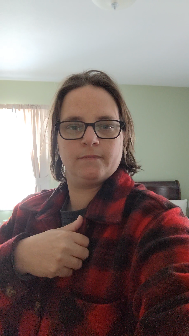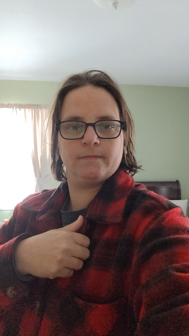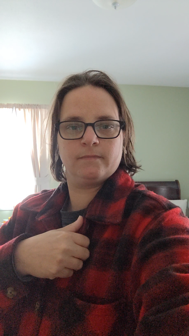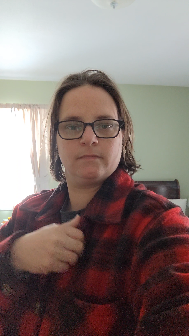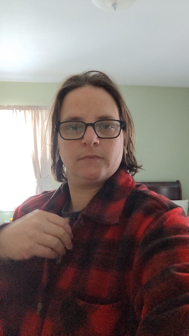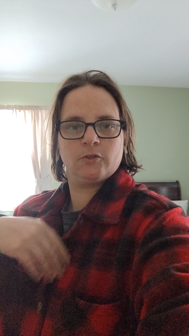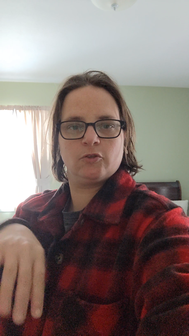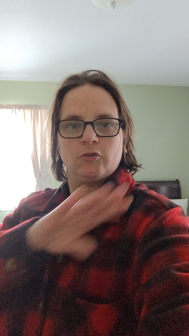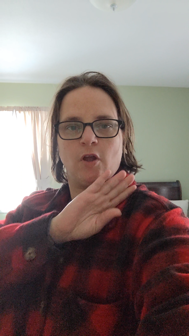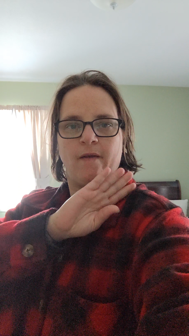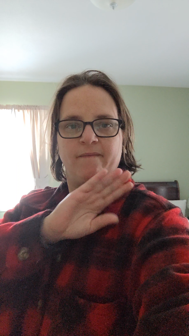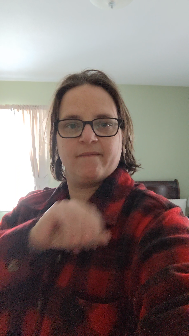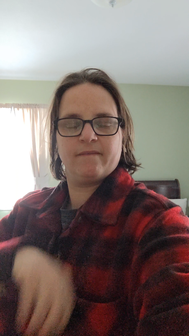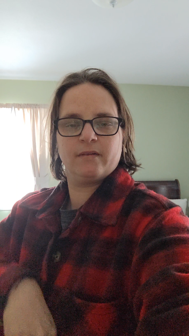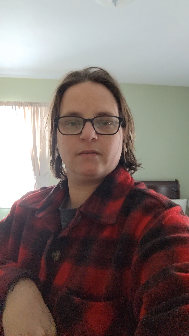scarf